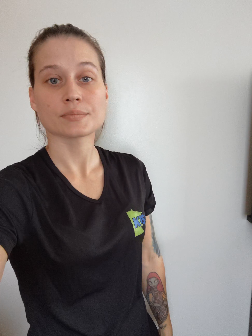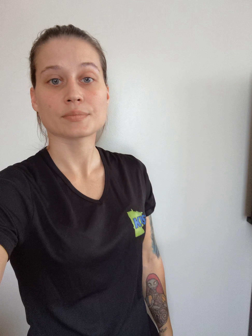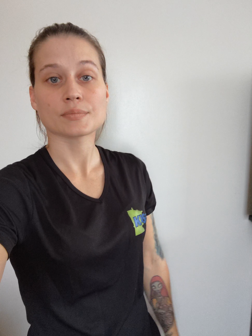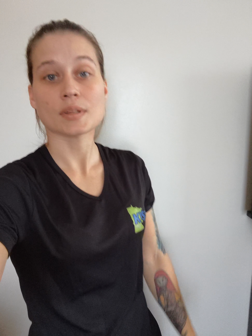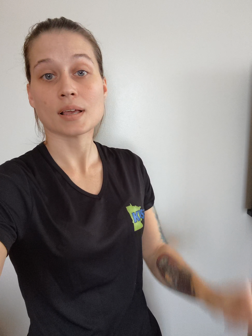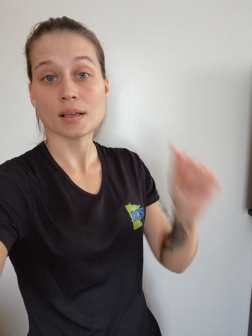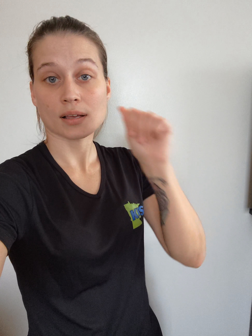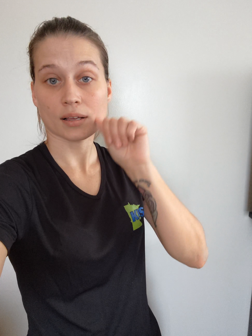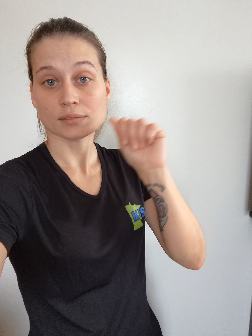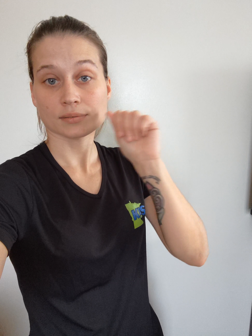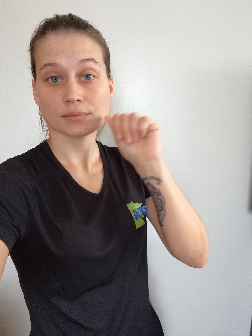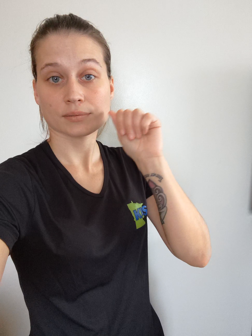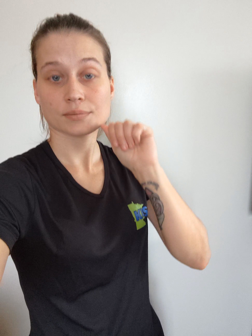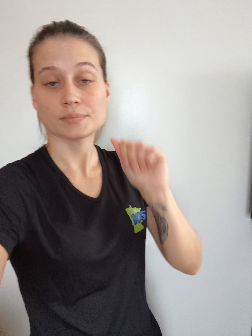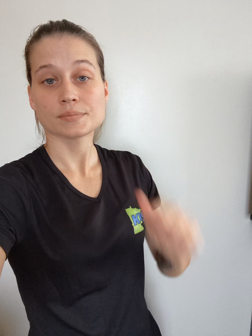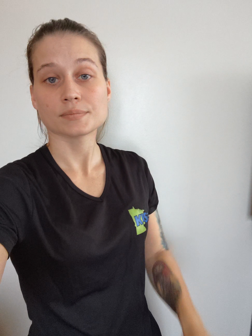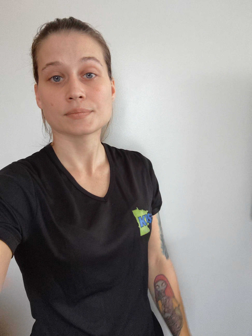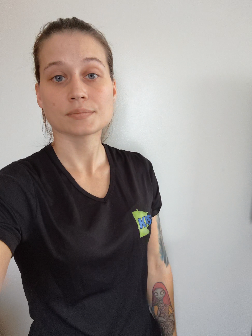aunt